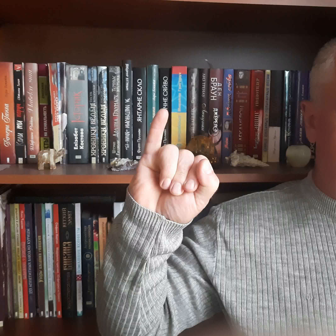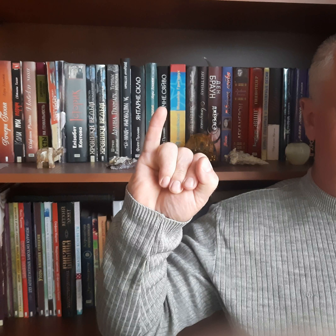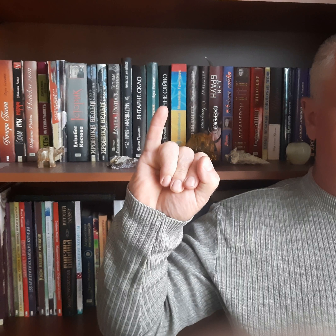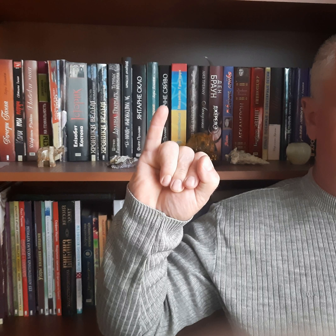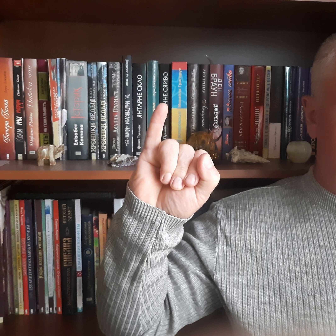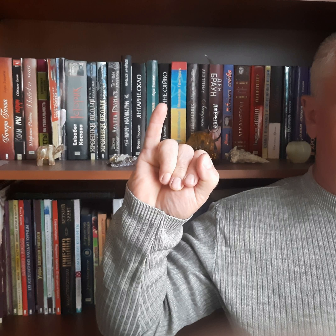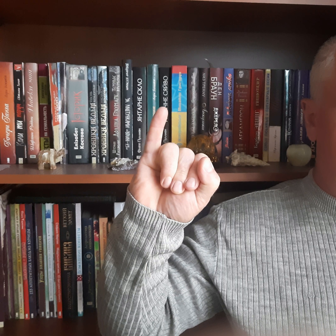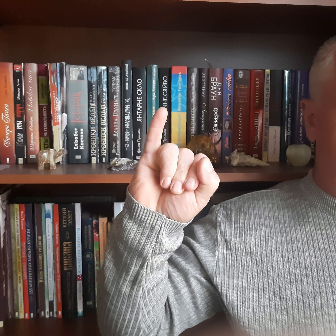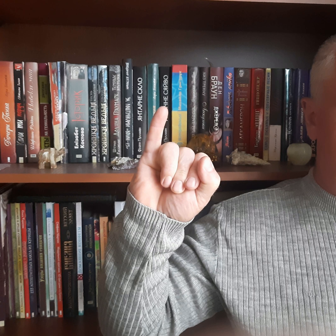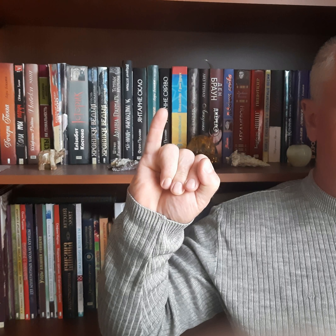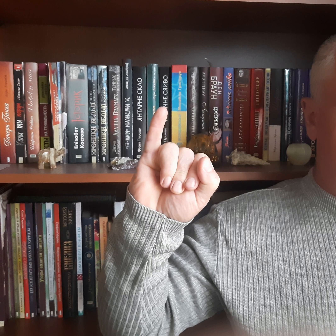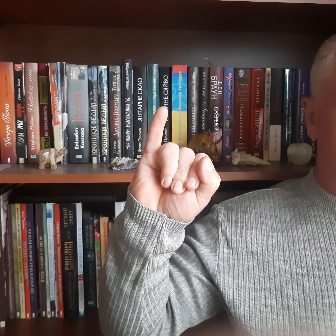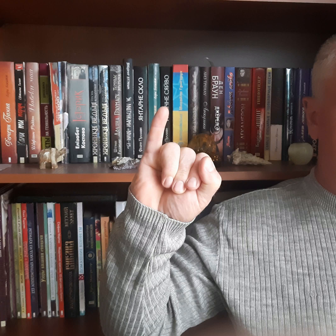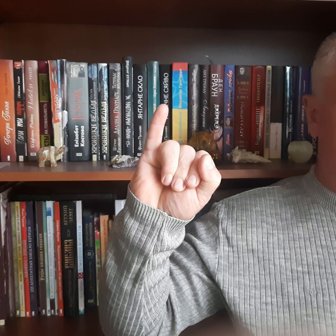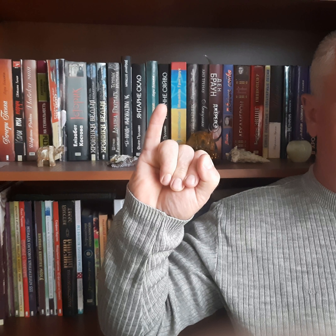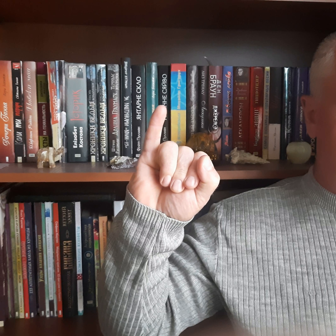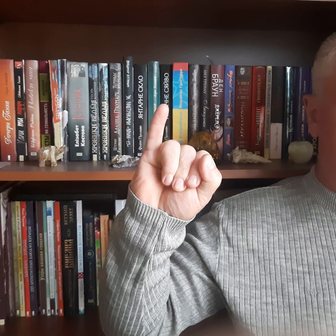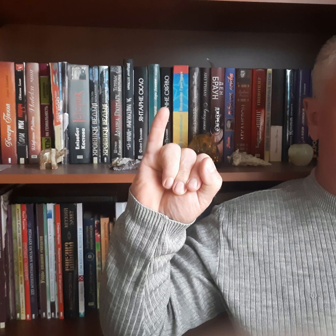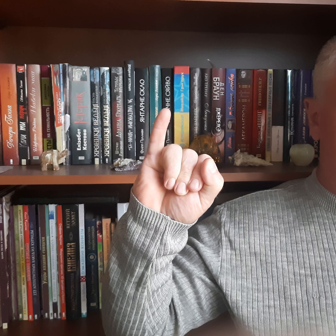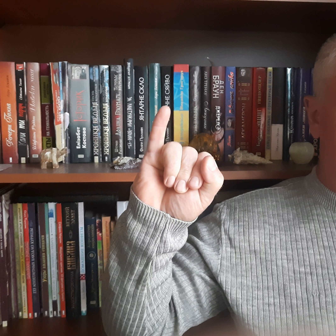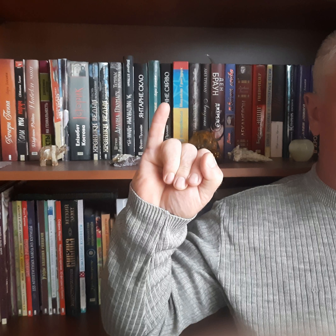І